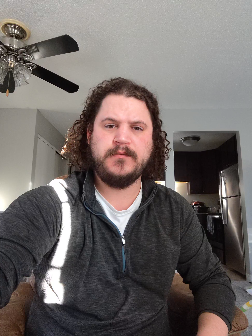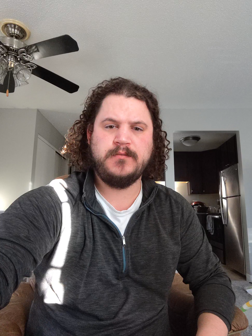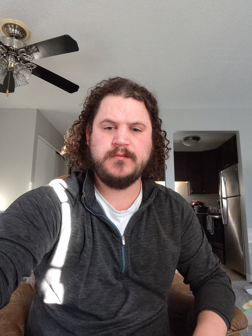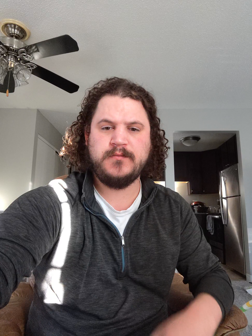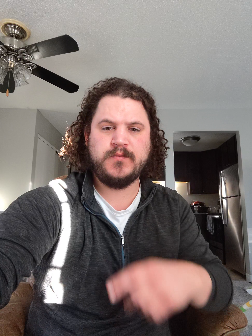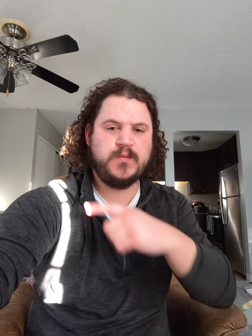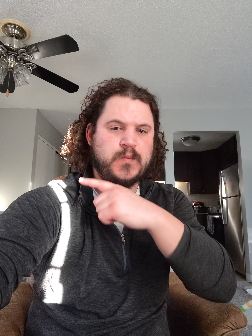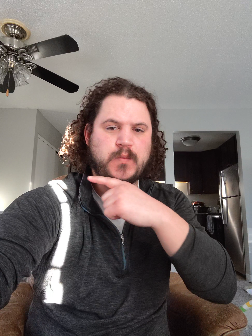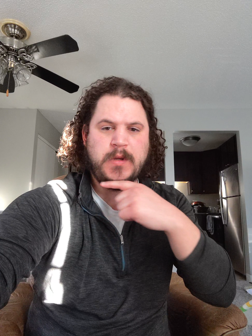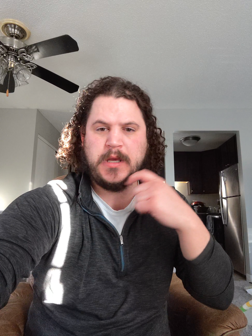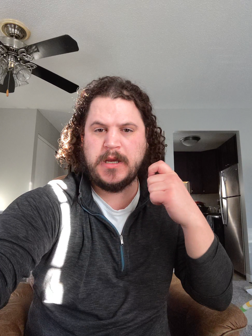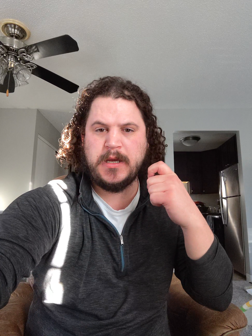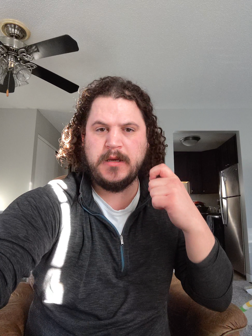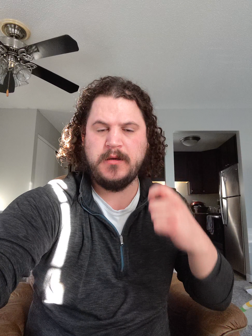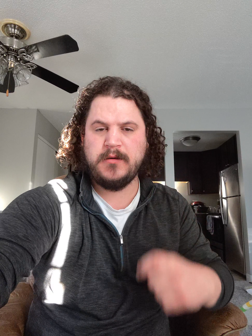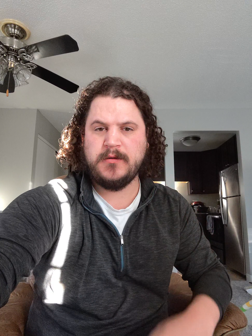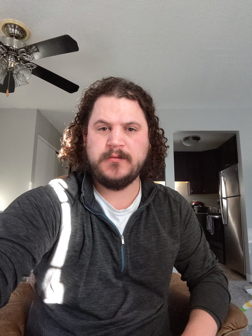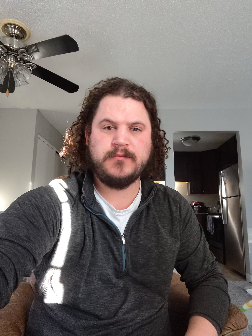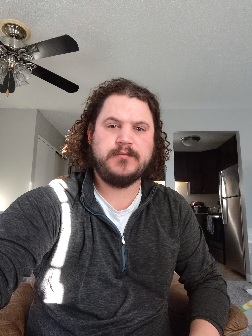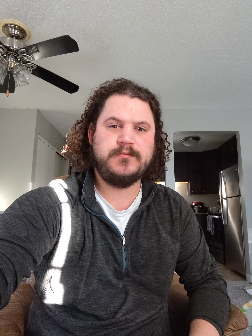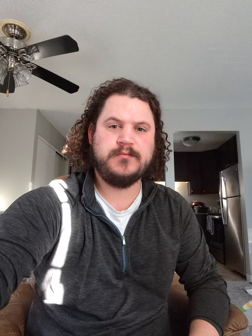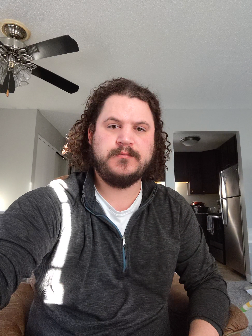dry